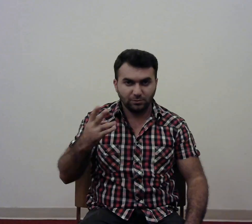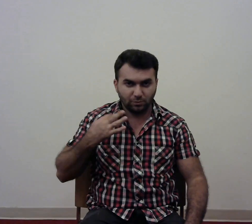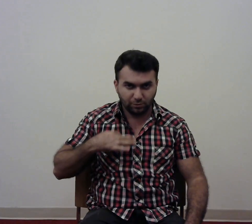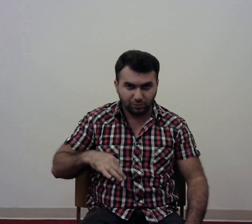oğul